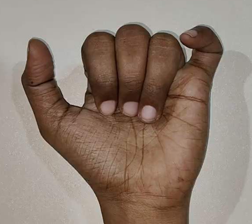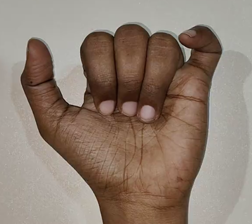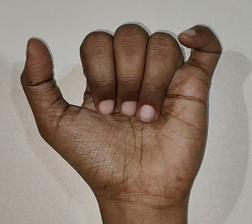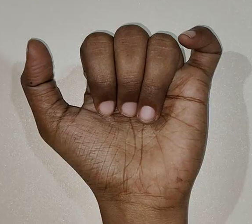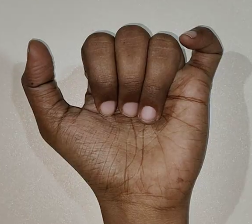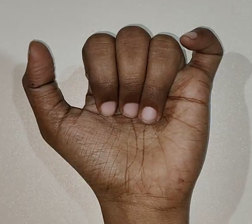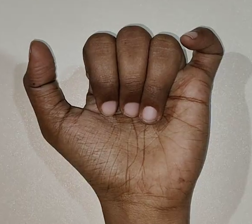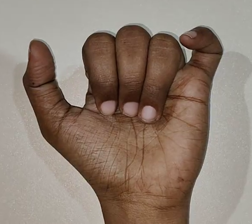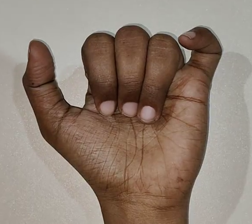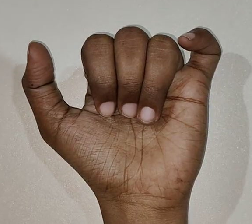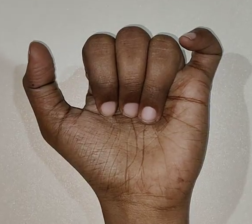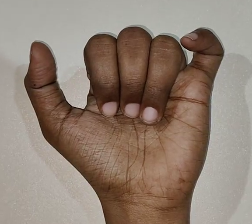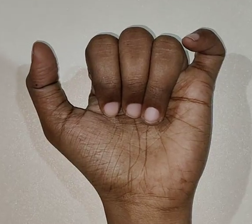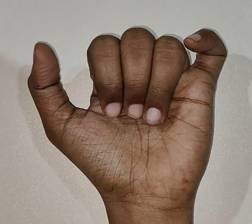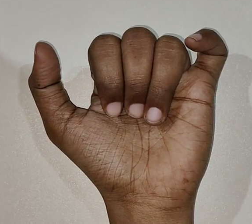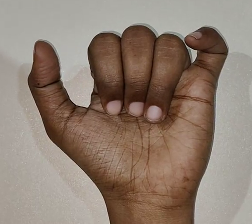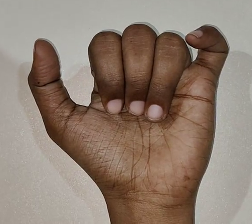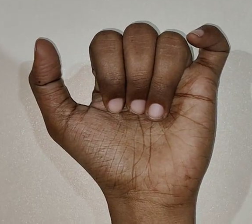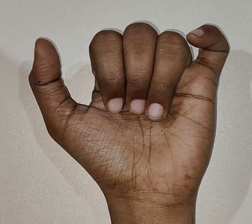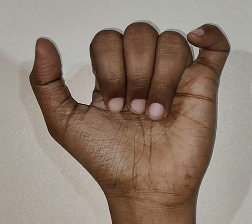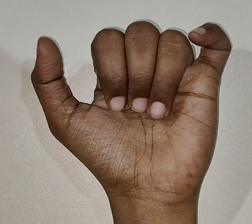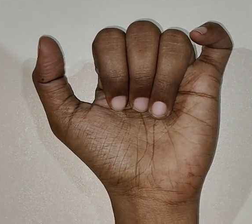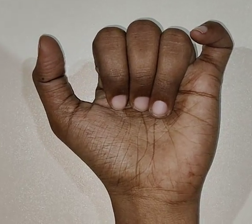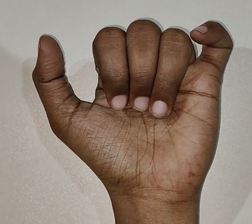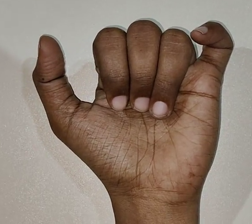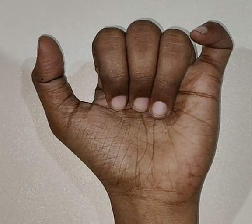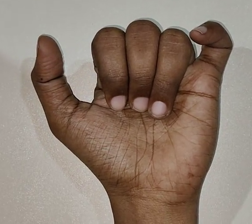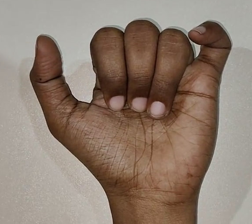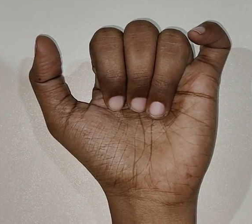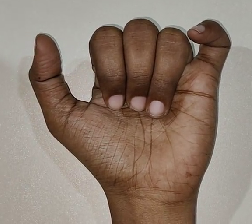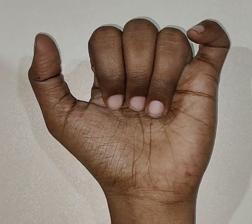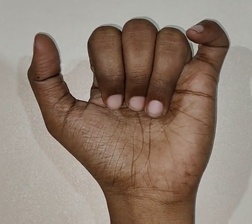ഋ